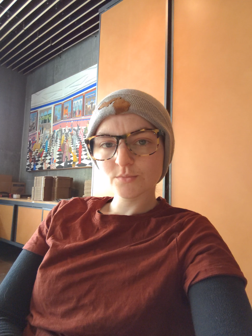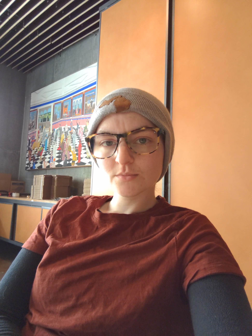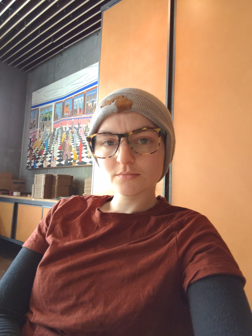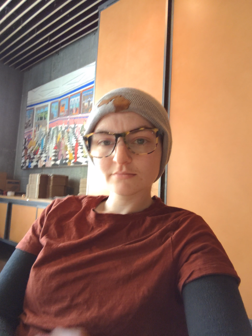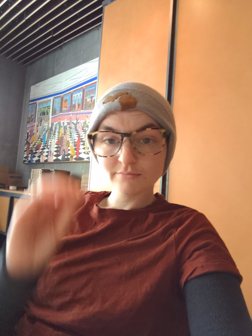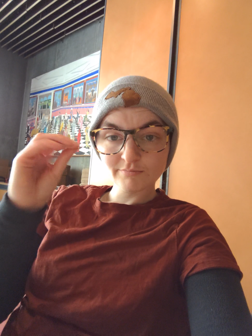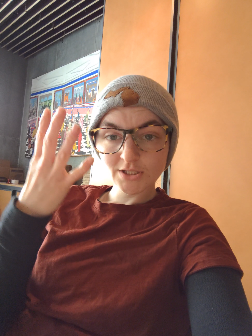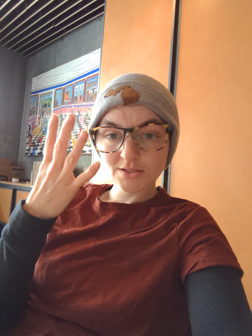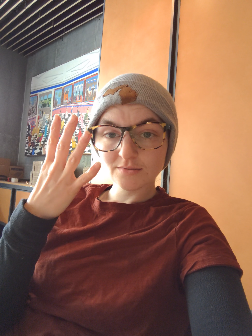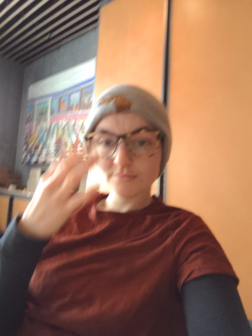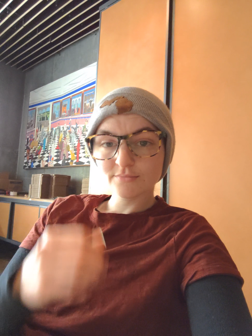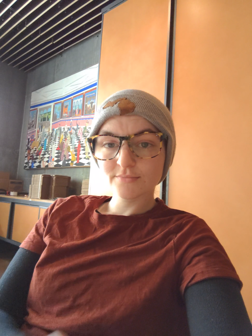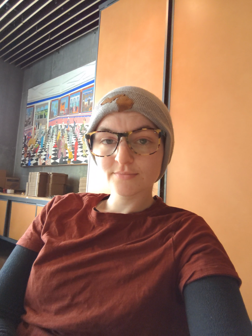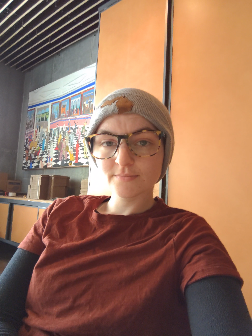sun